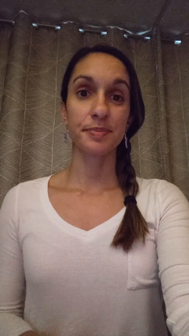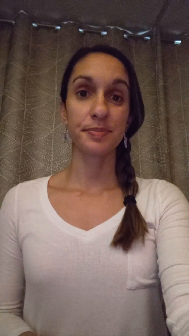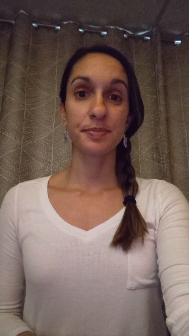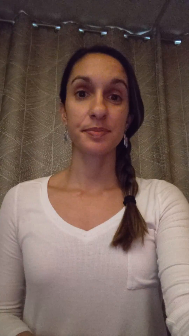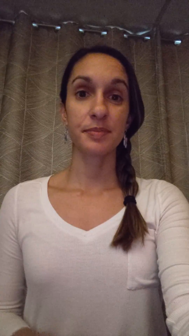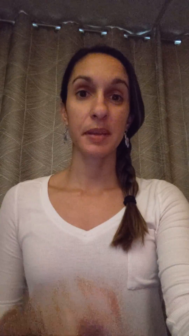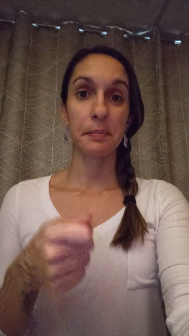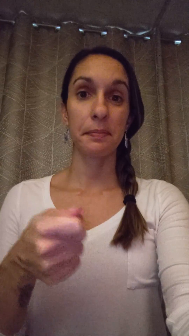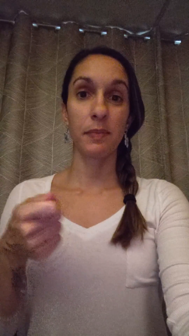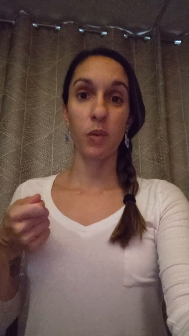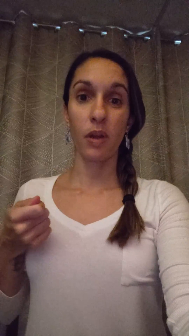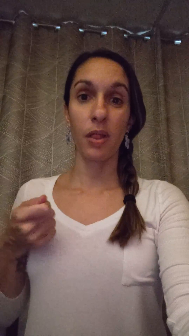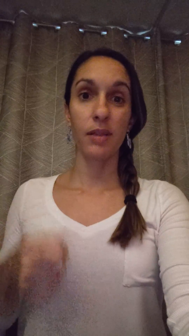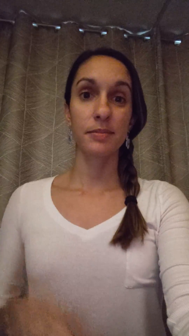pull